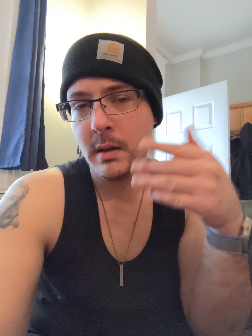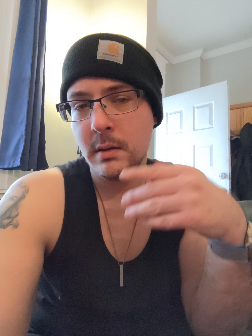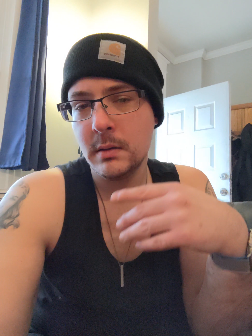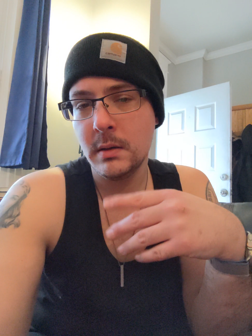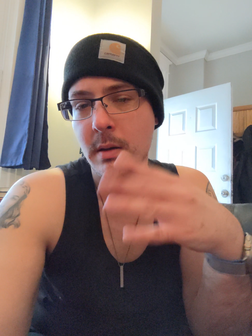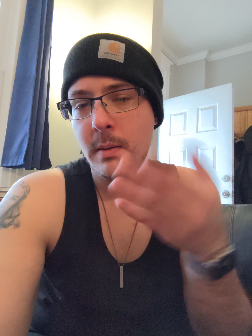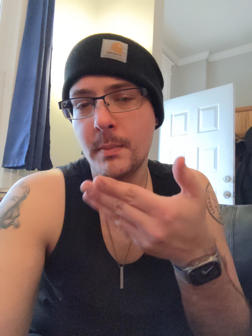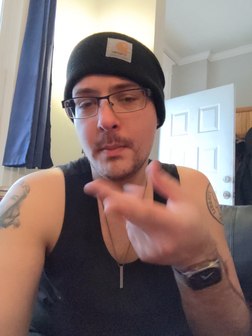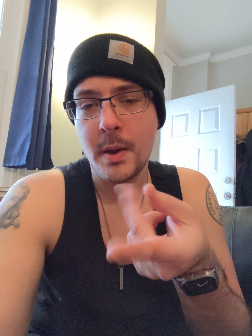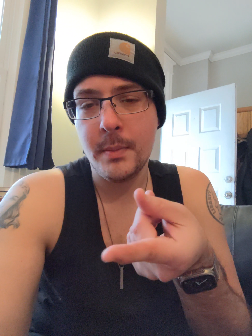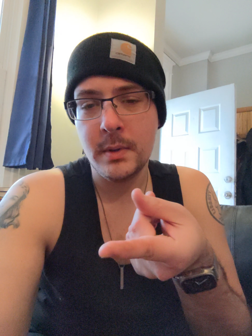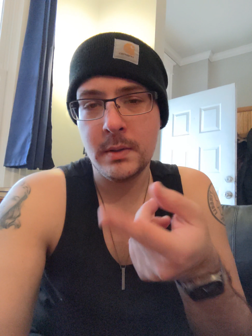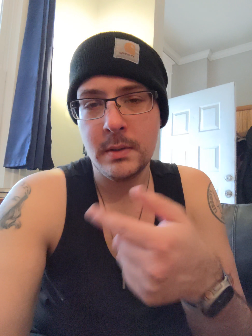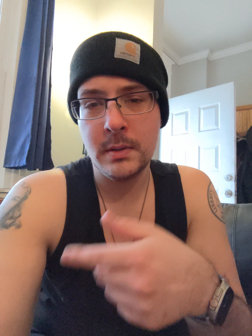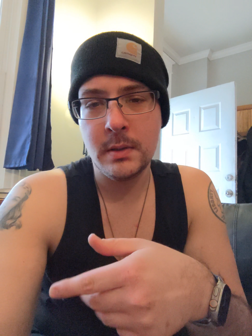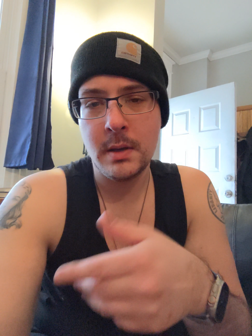puppy